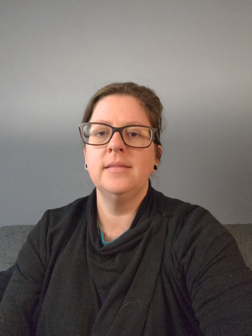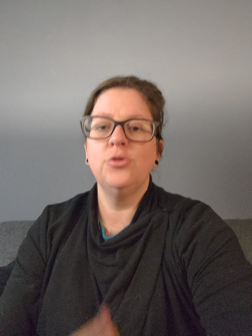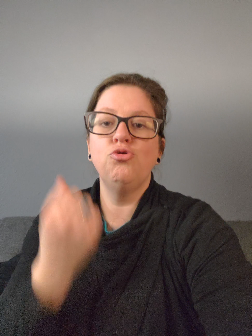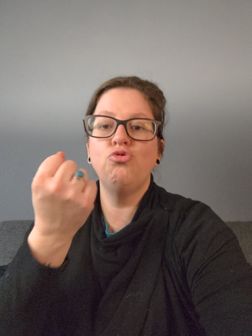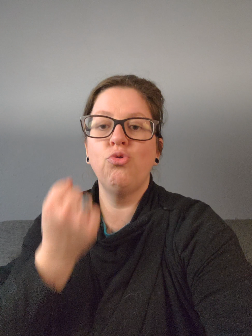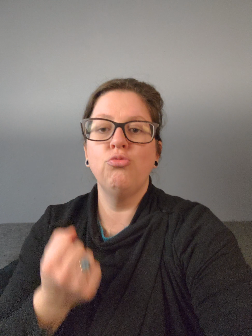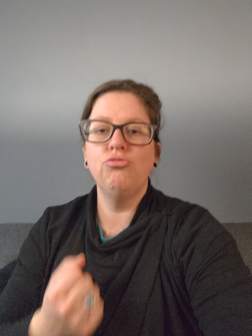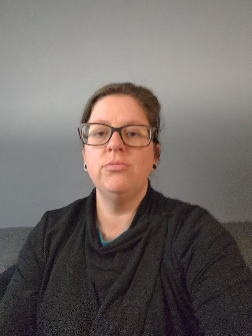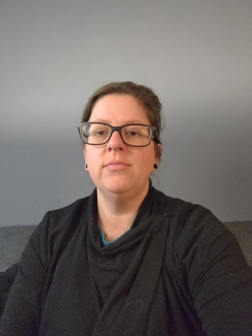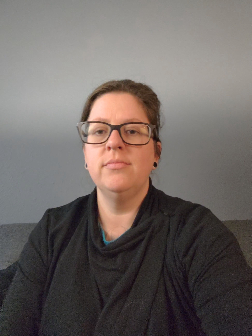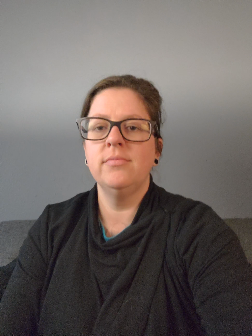drawer